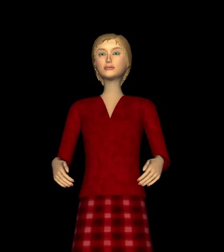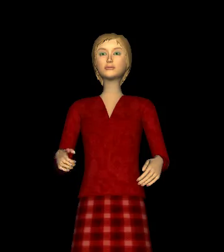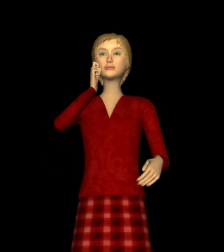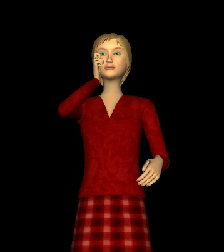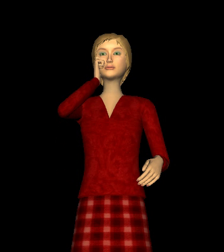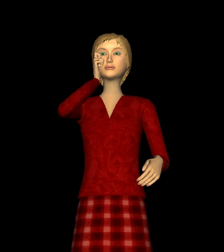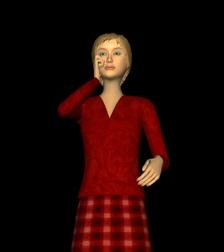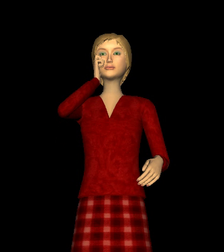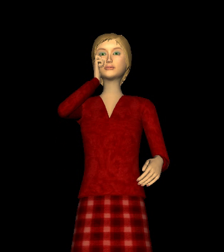بشرة